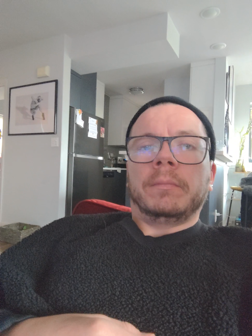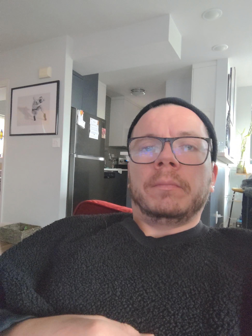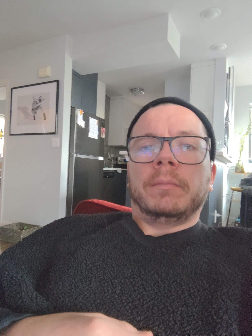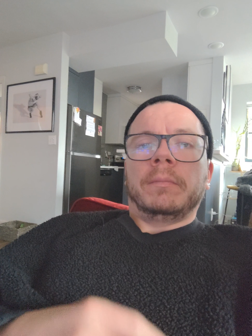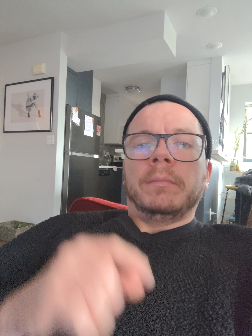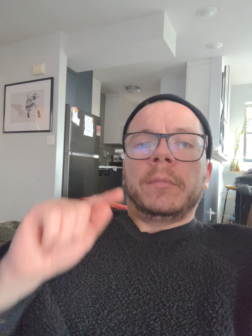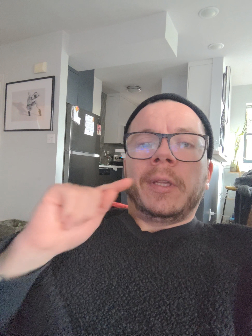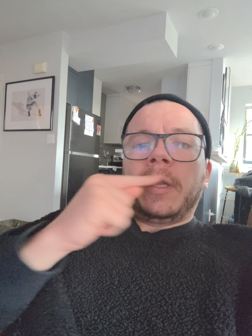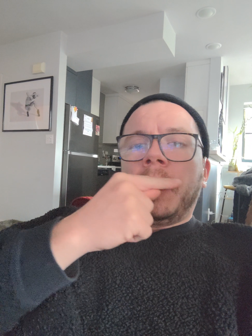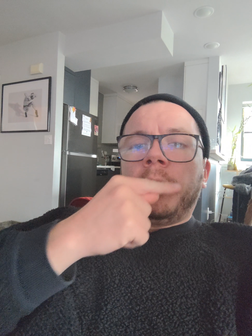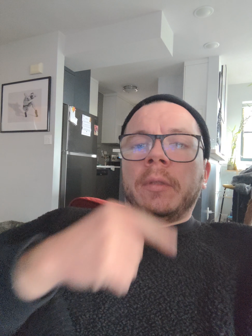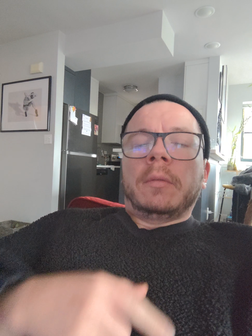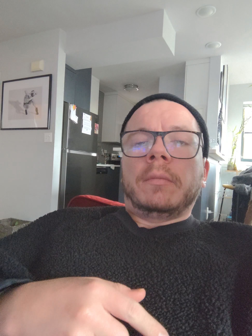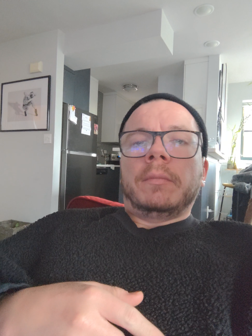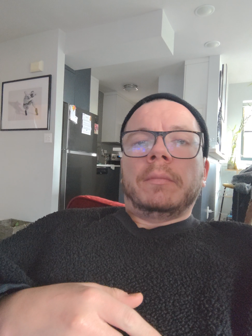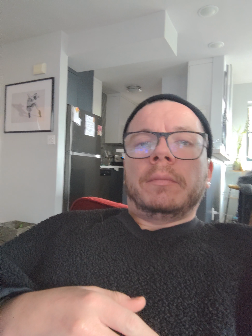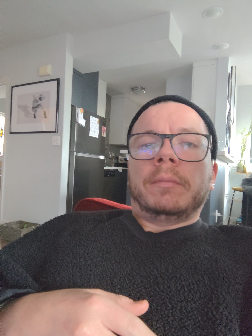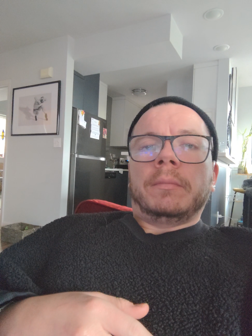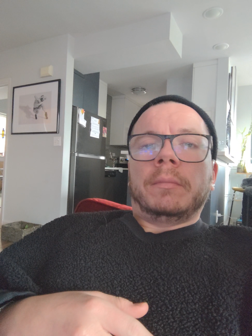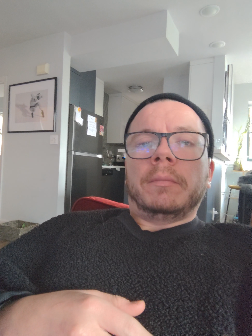carrot